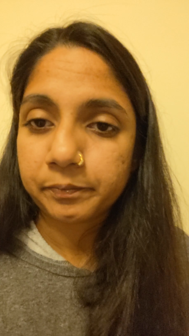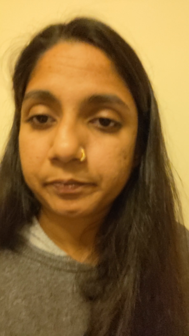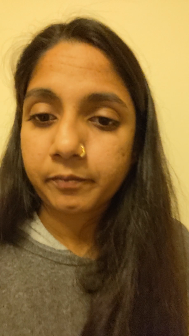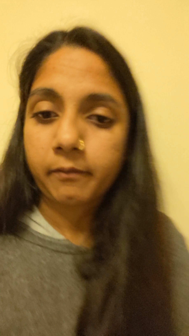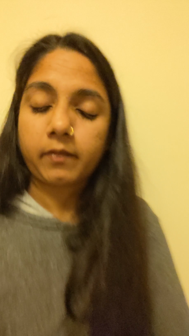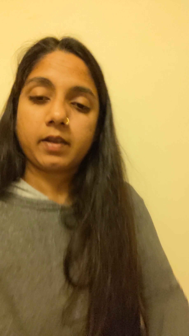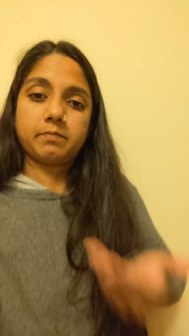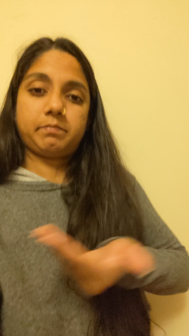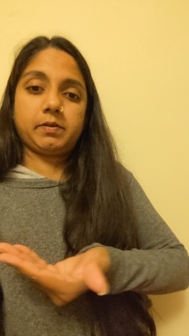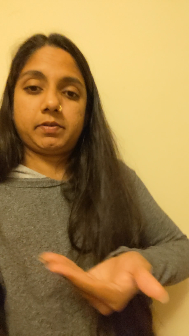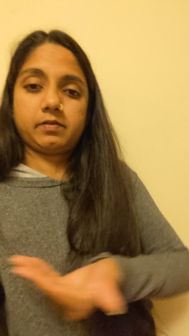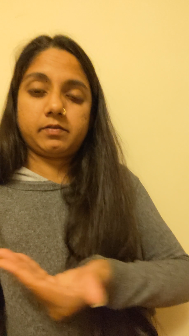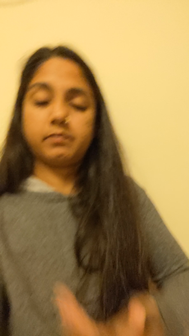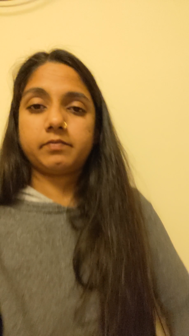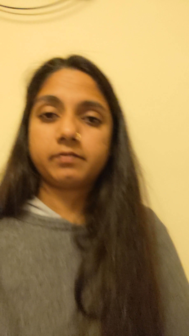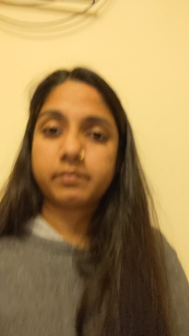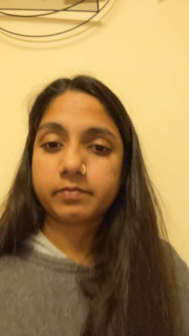baby